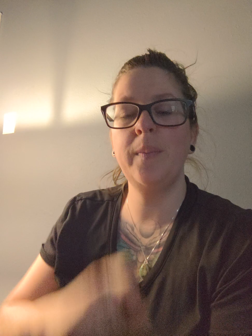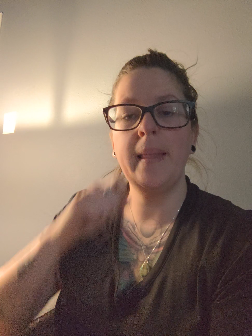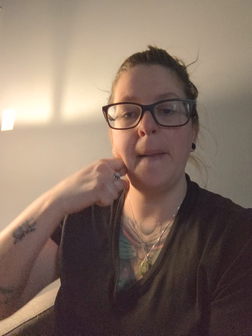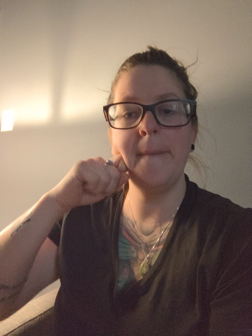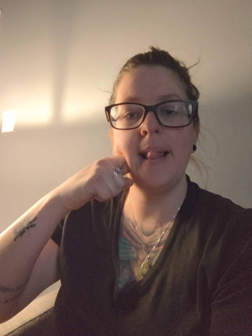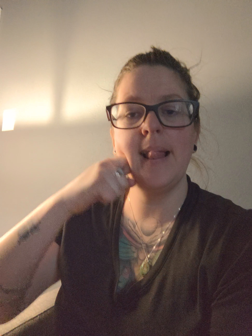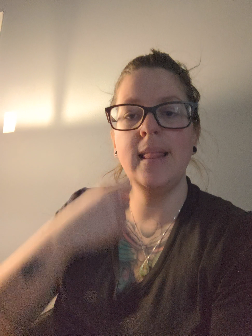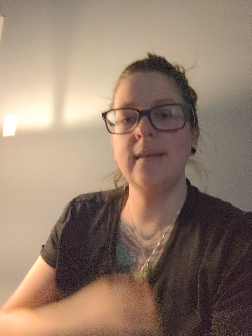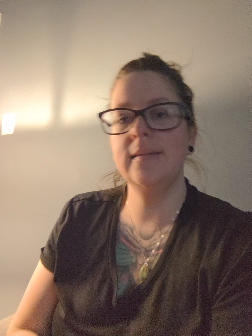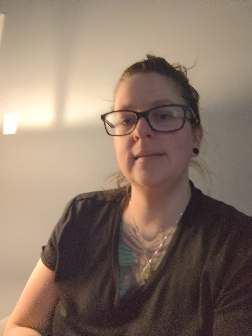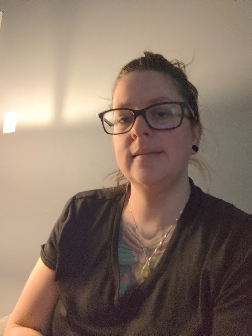apple